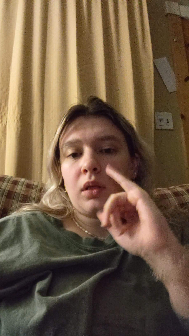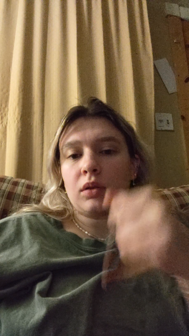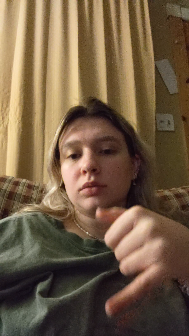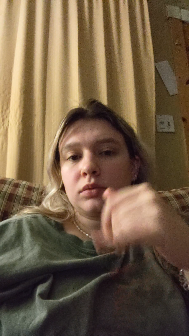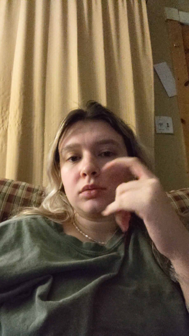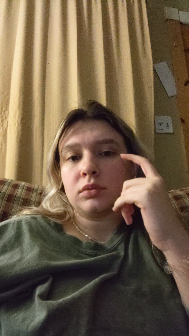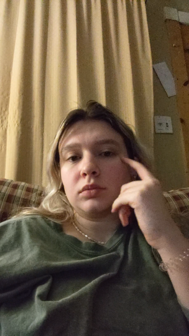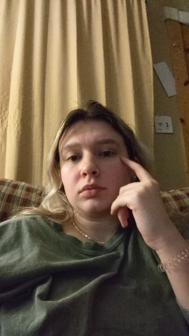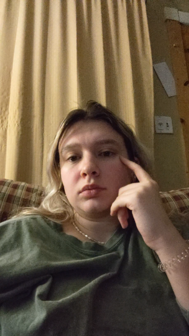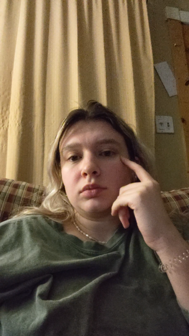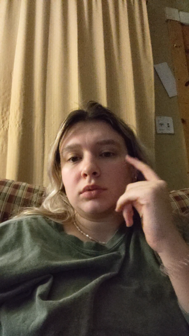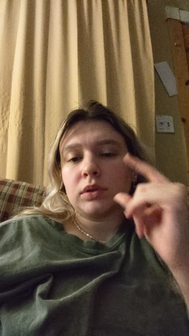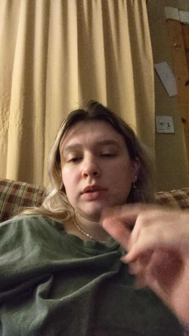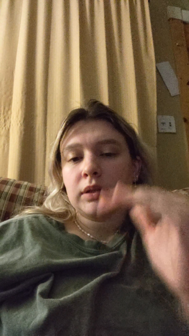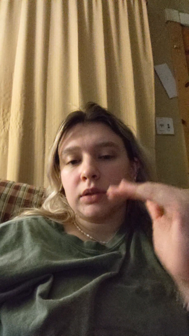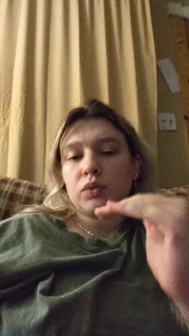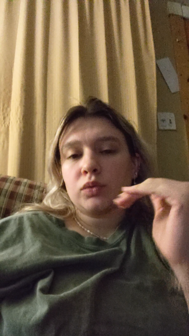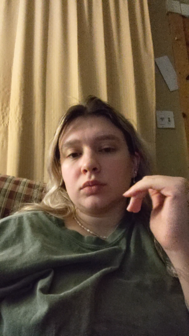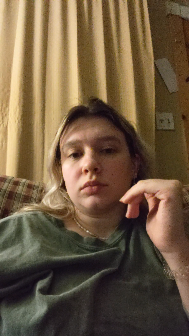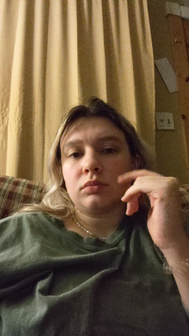little